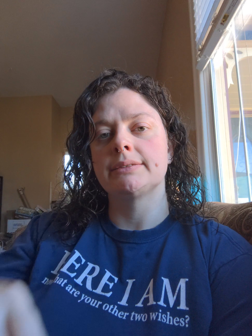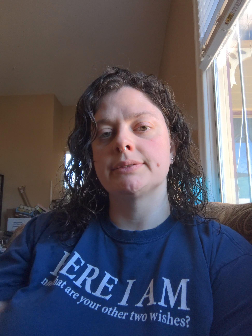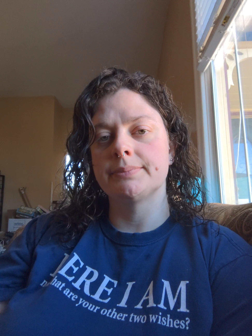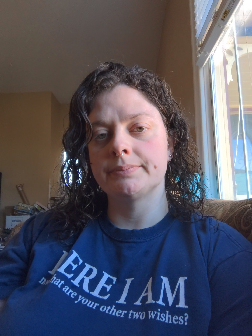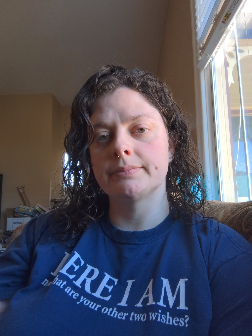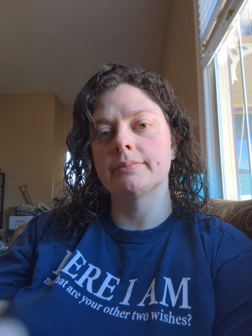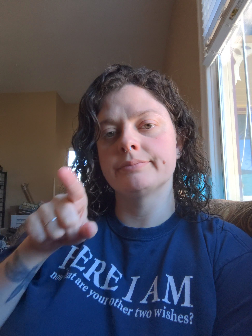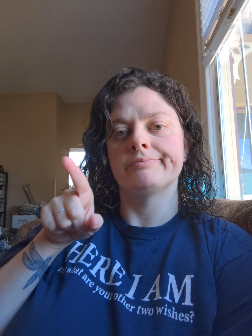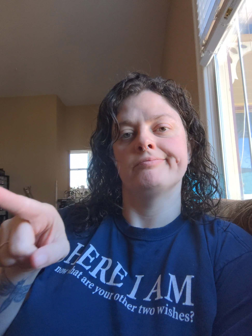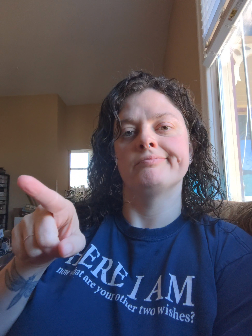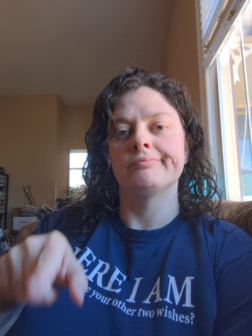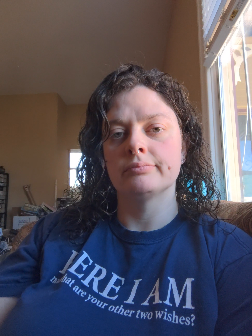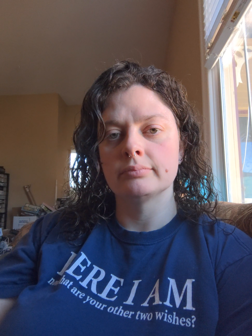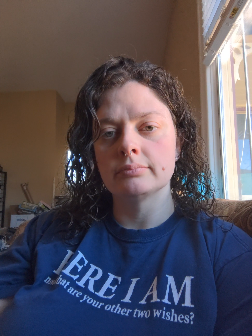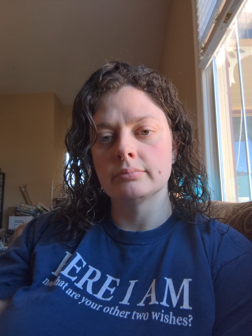he/she/it